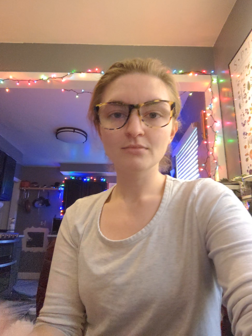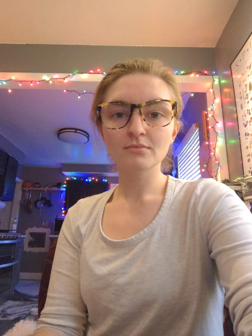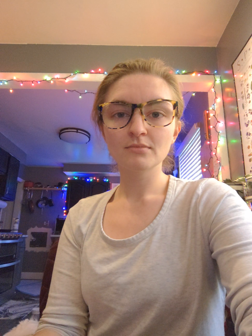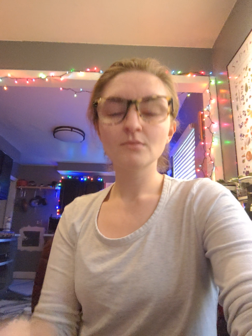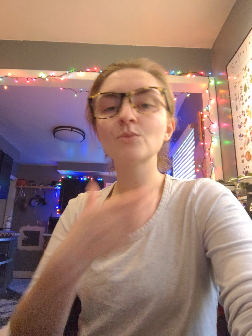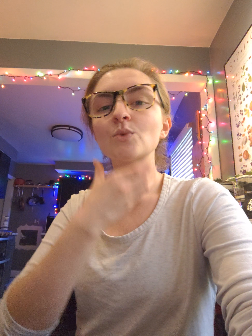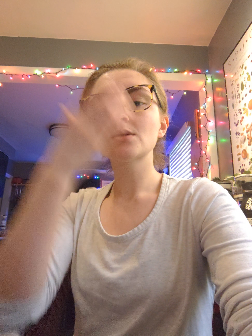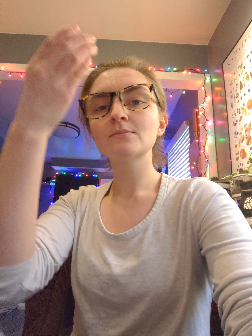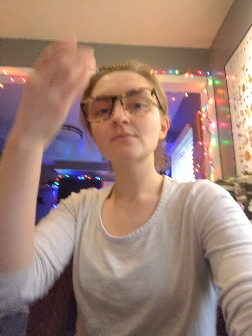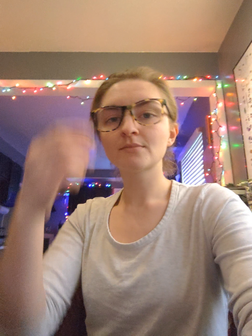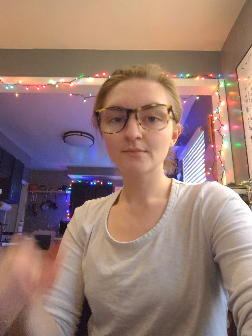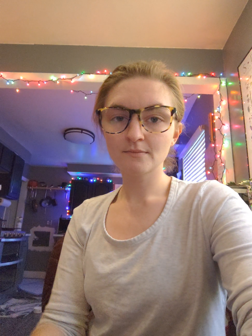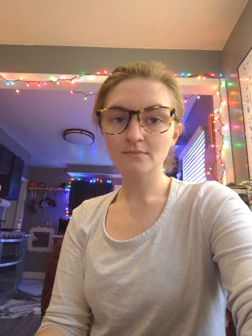giraffe